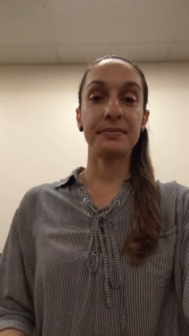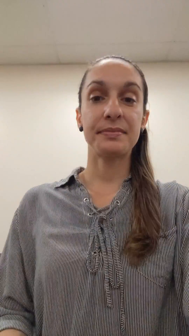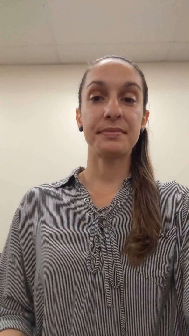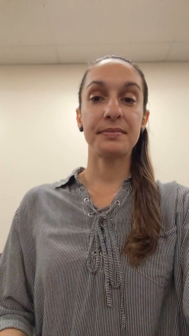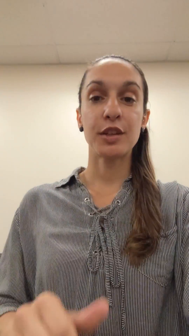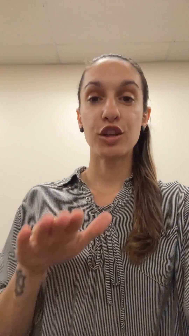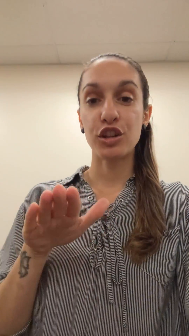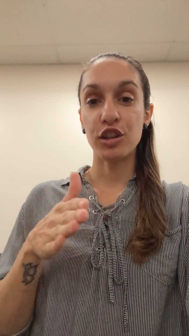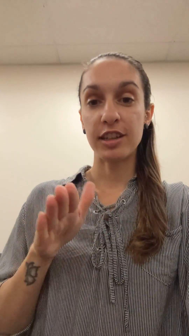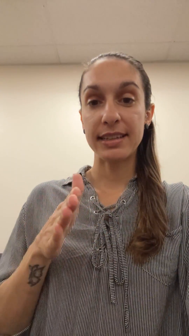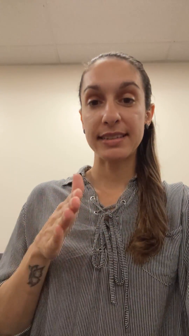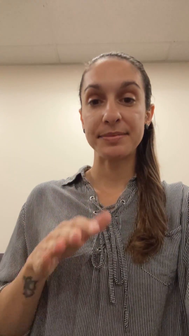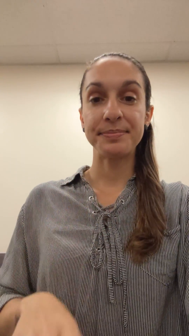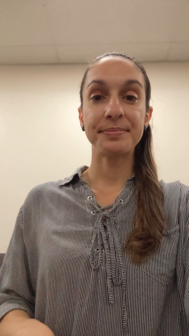cook